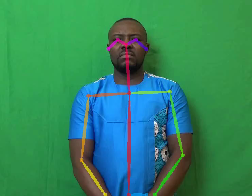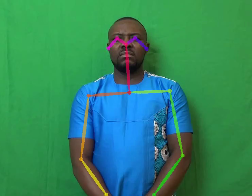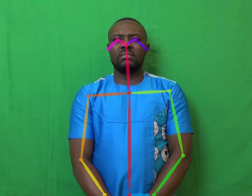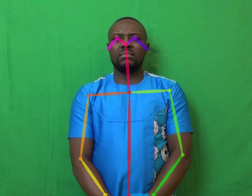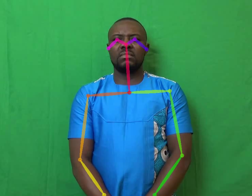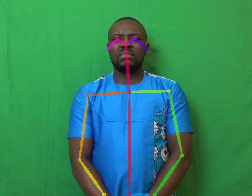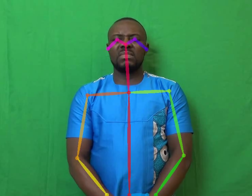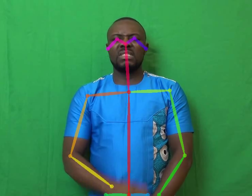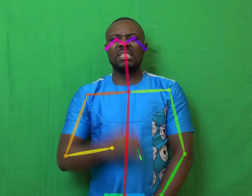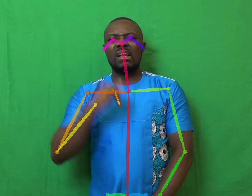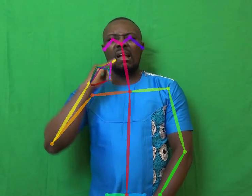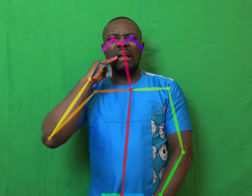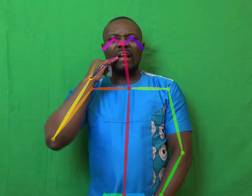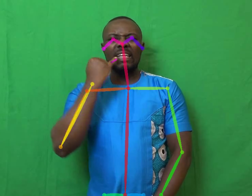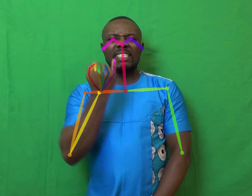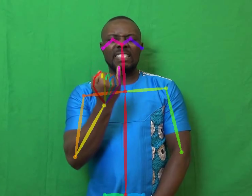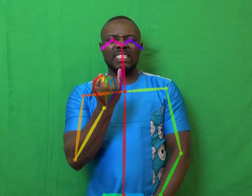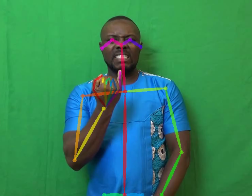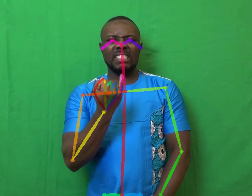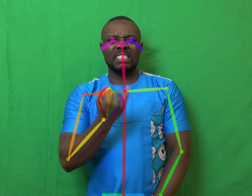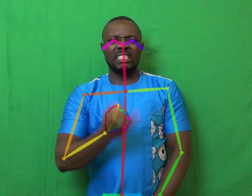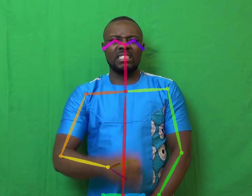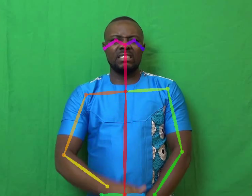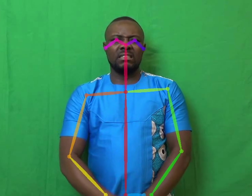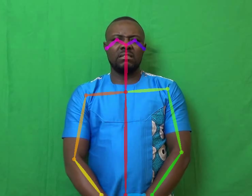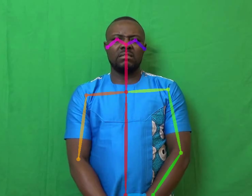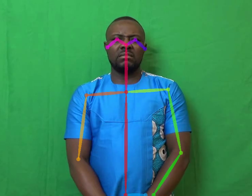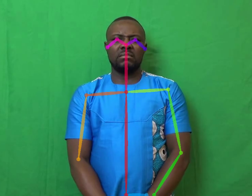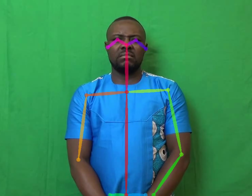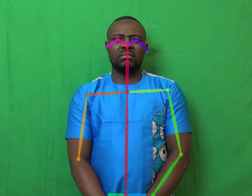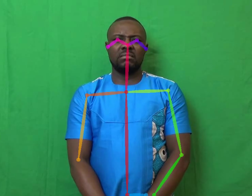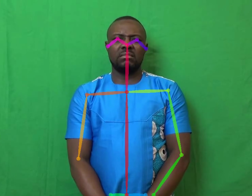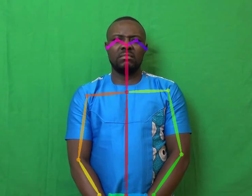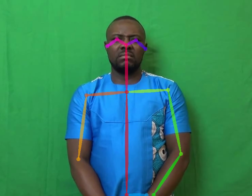jealous